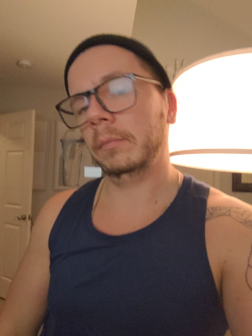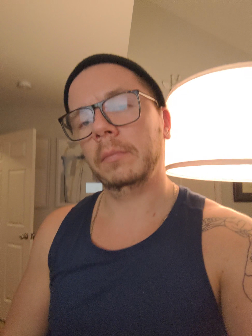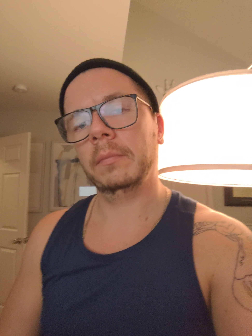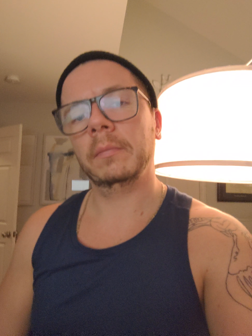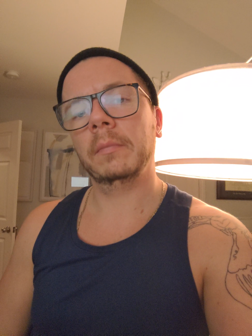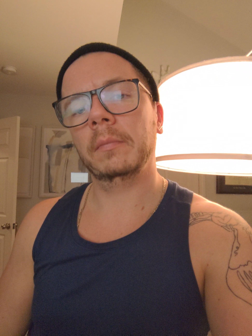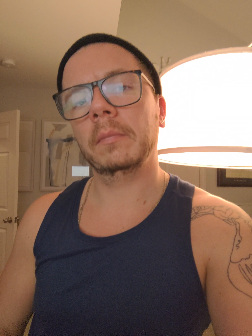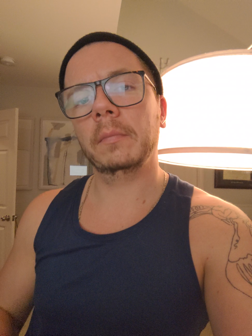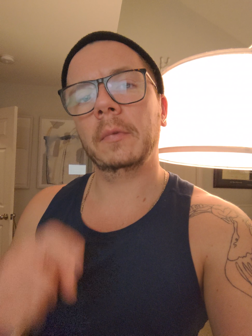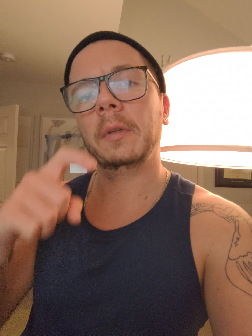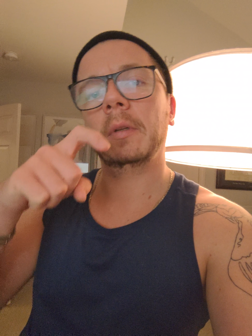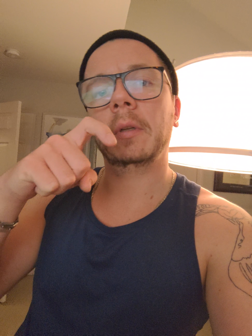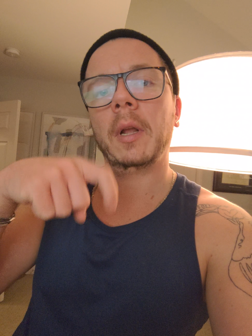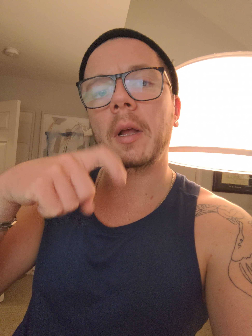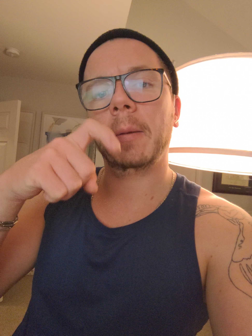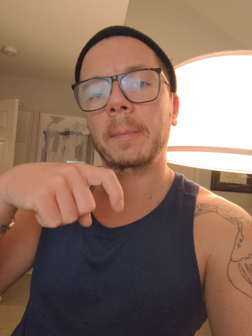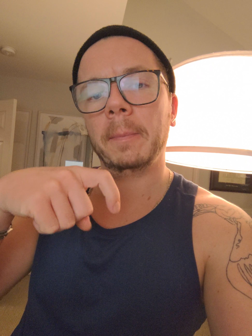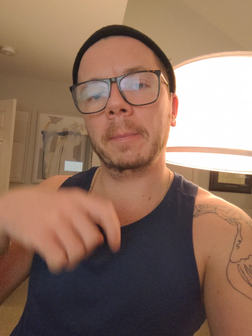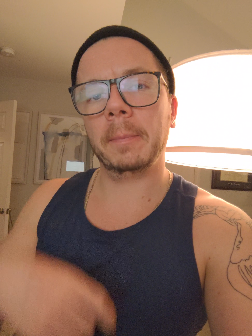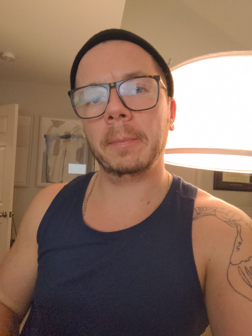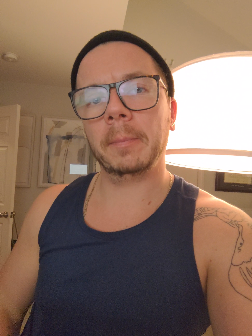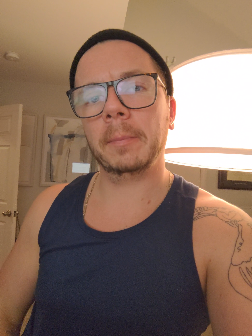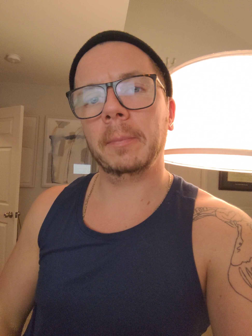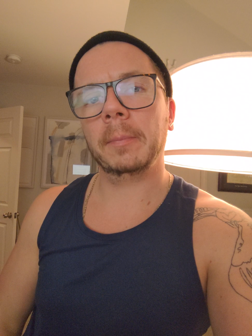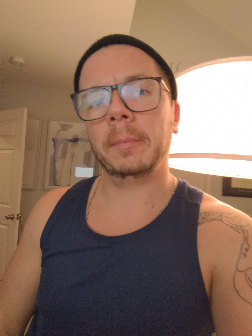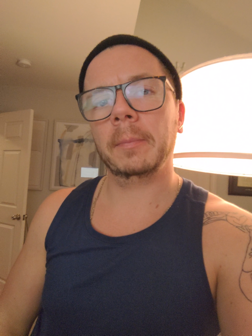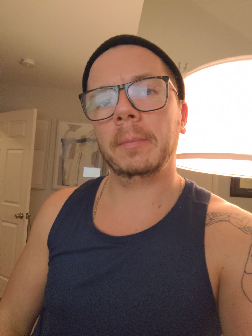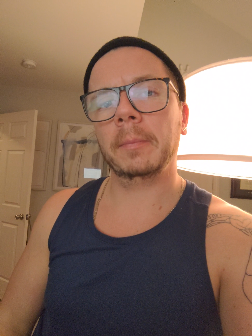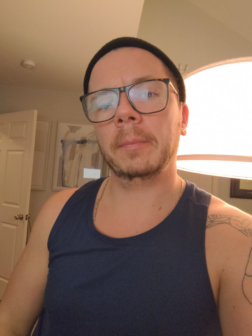time